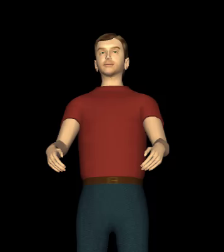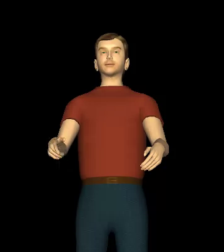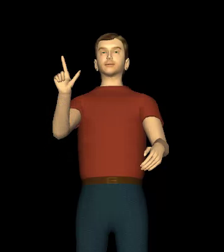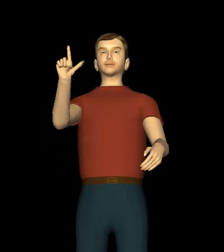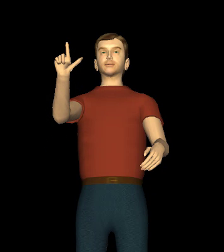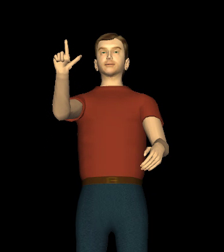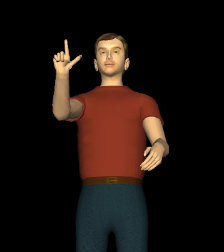2